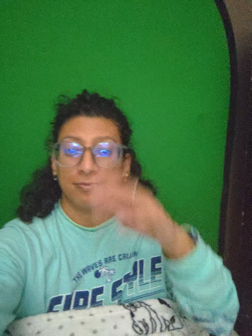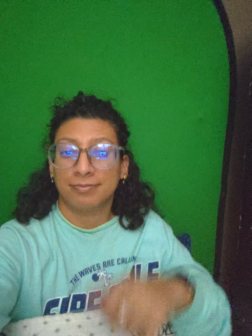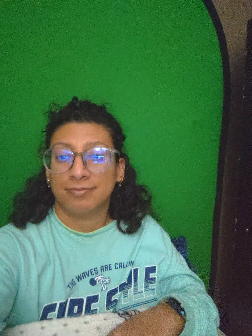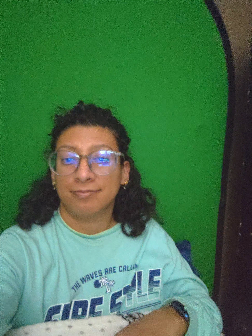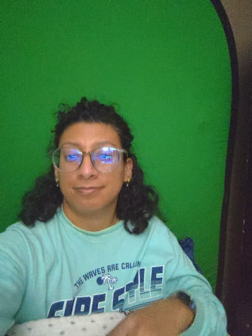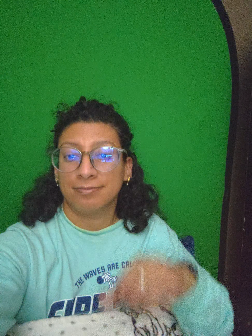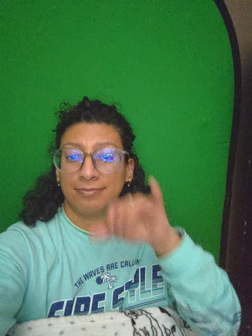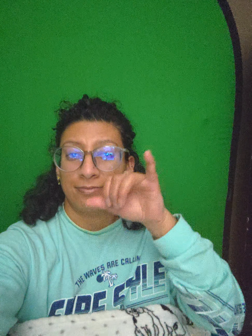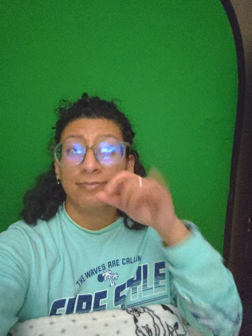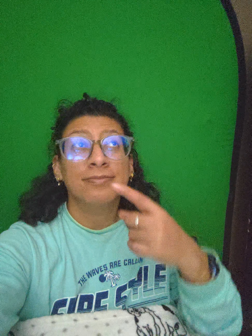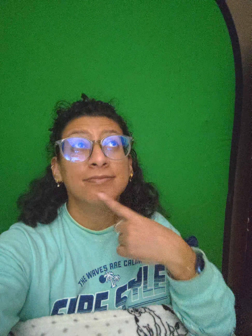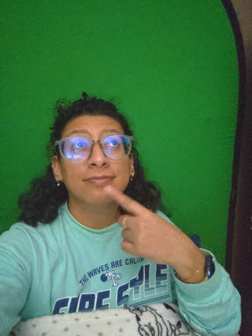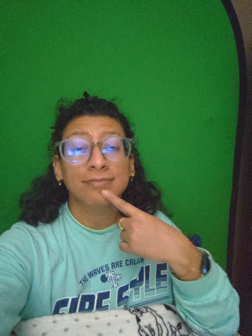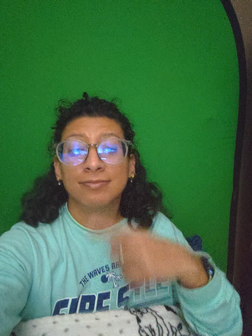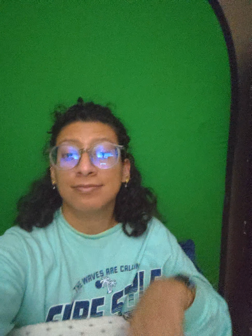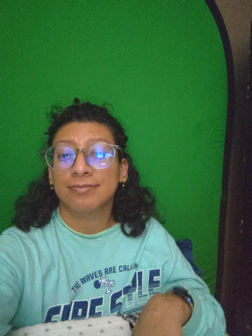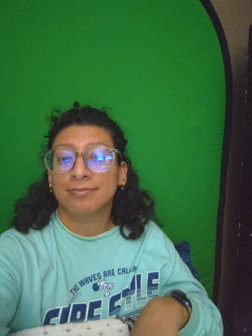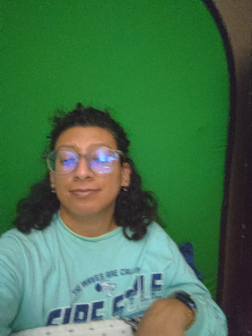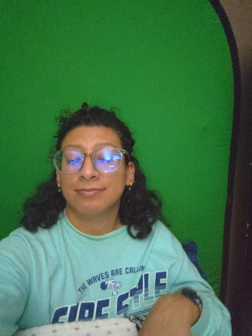say